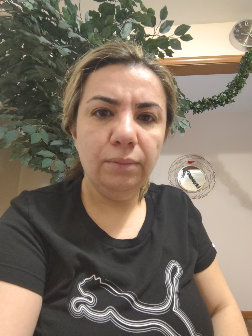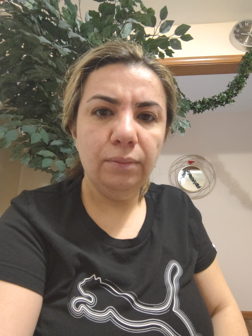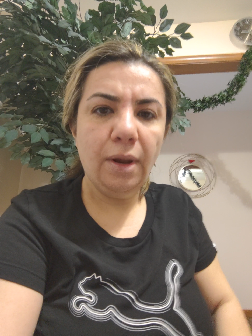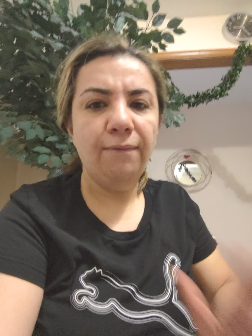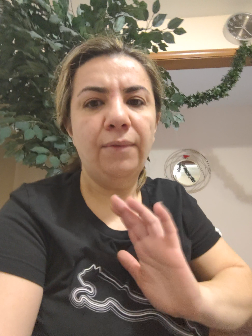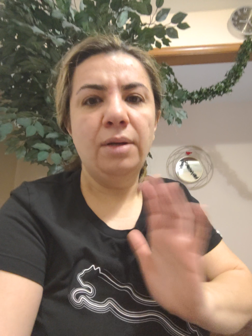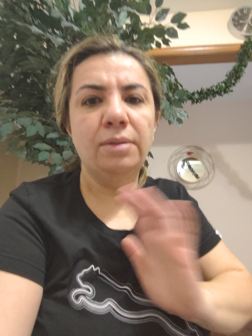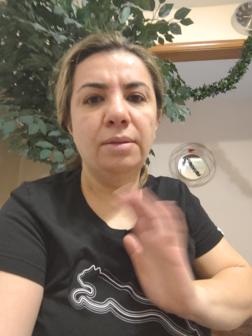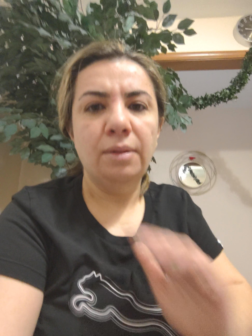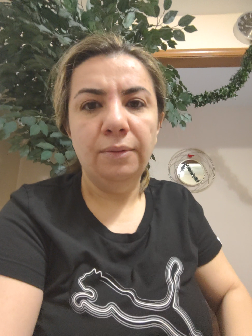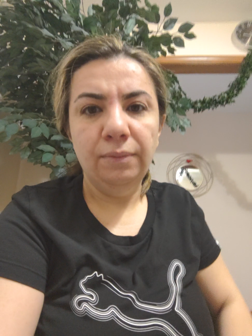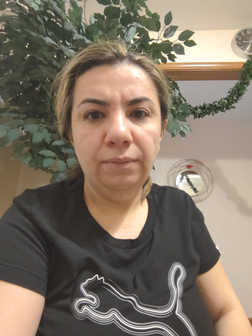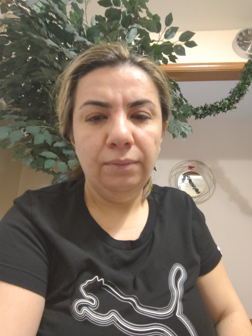fine